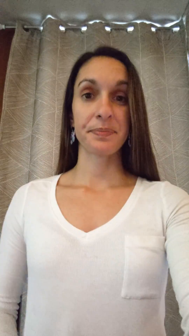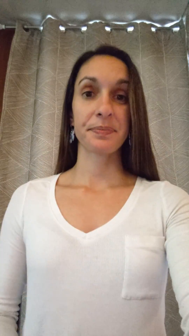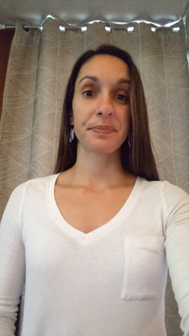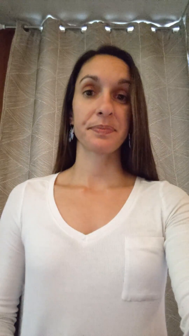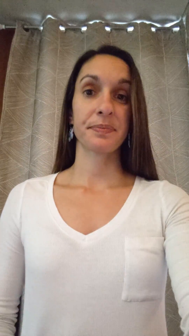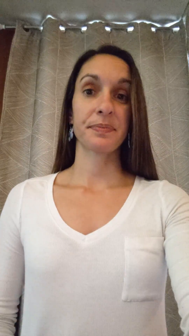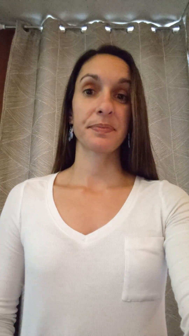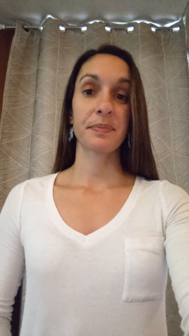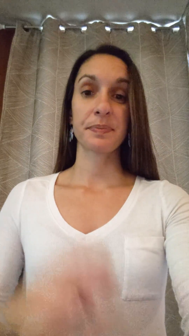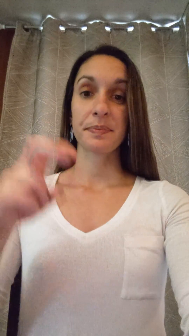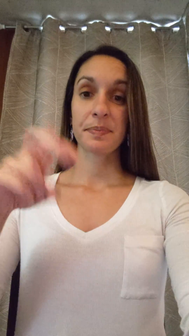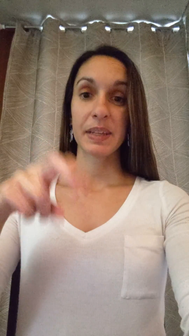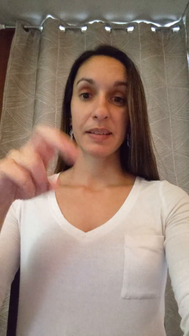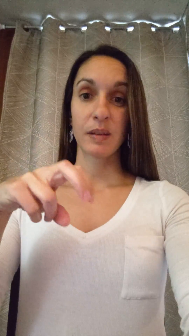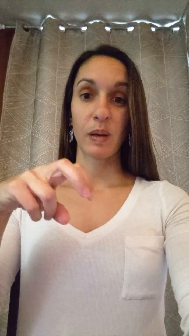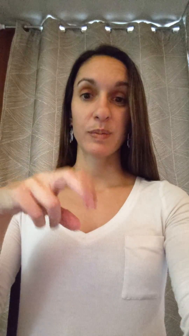potato